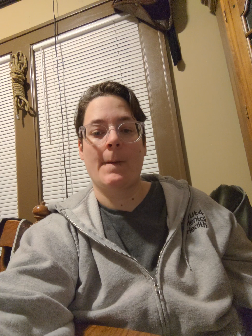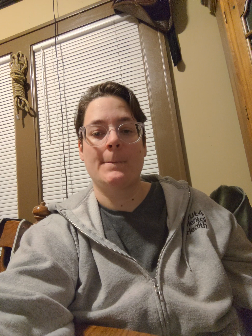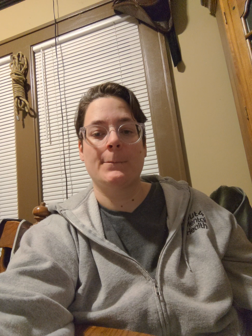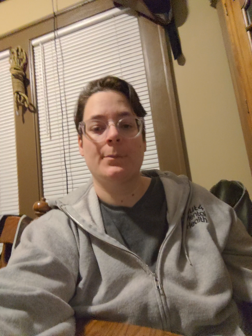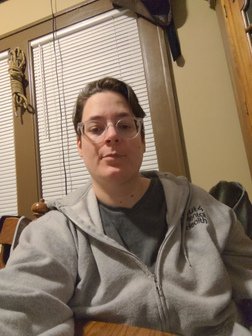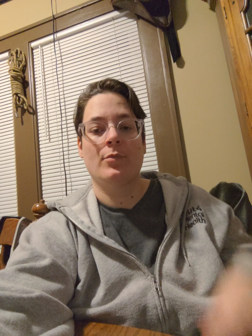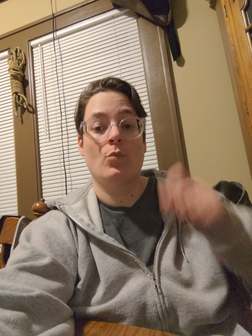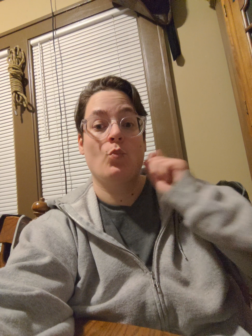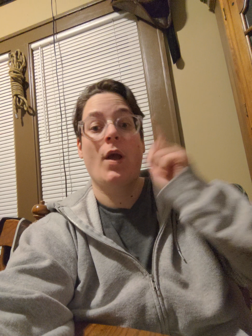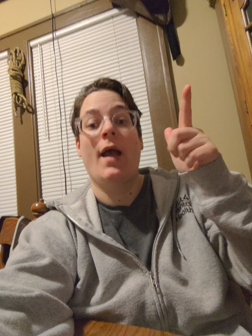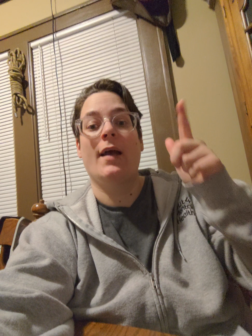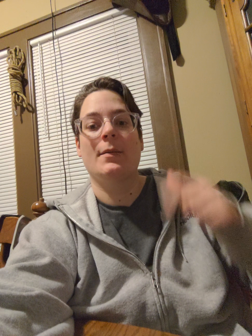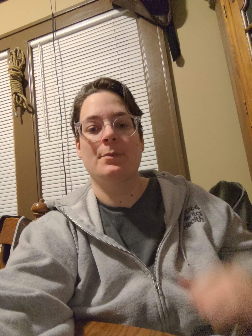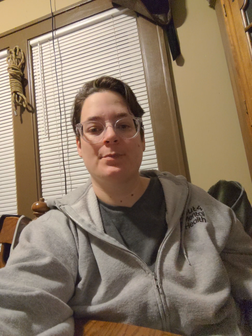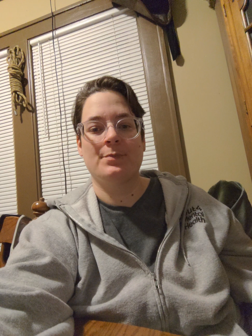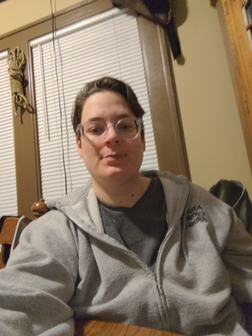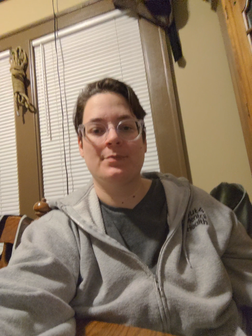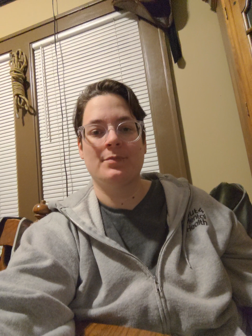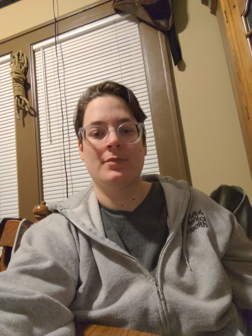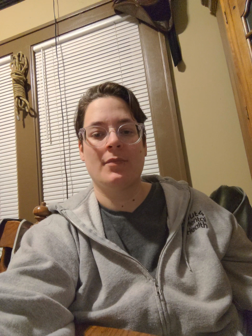awake